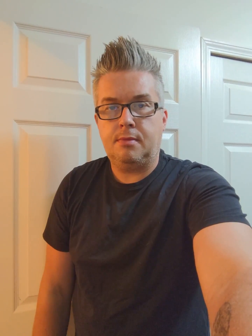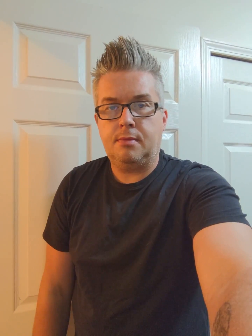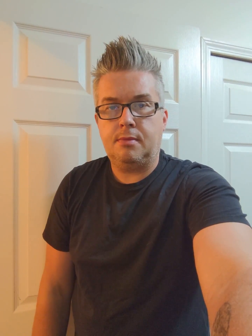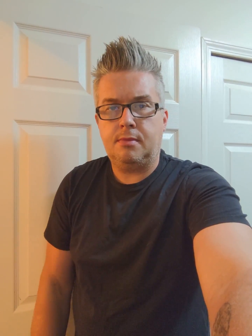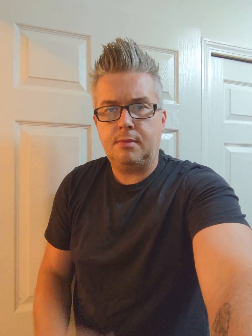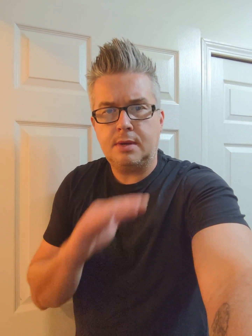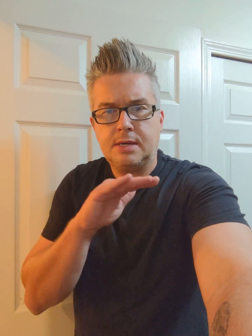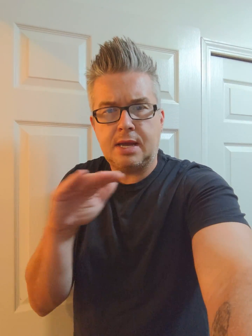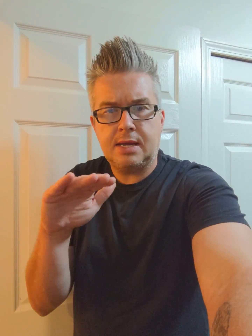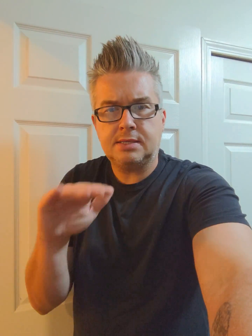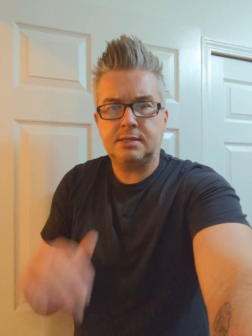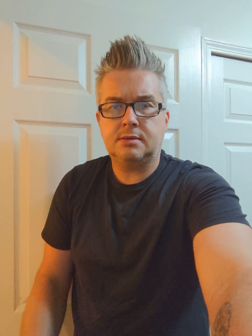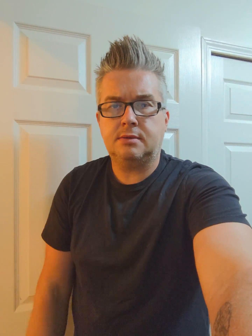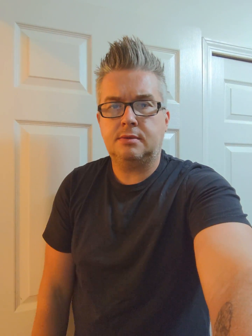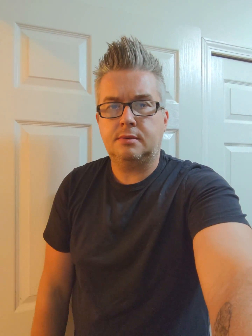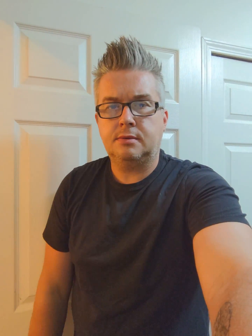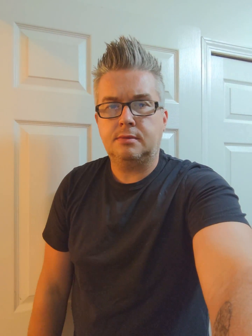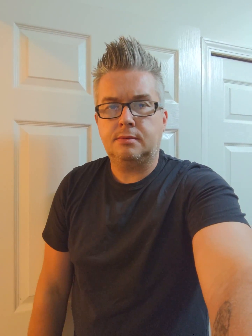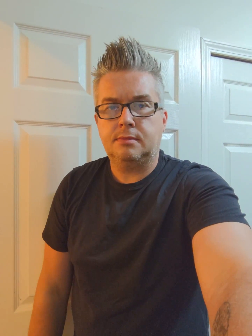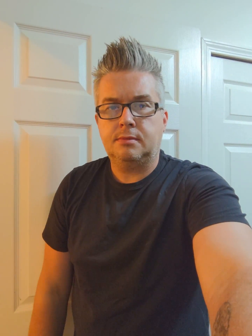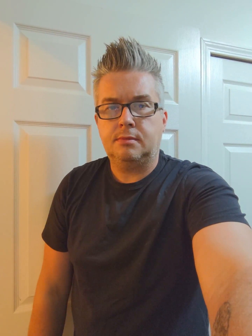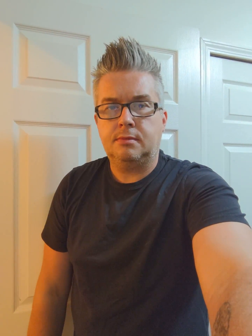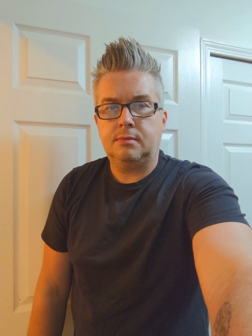nice